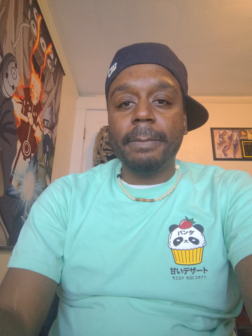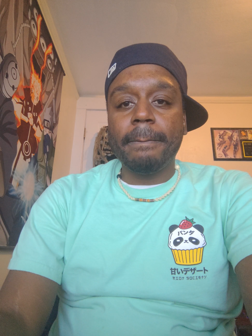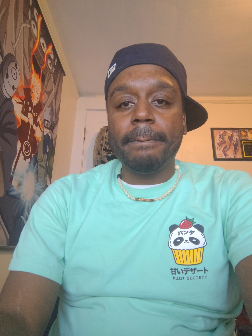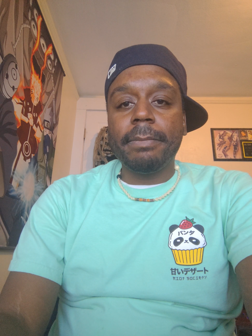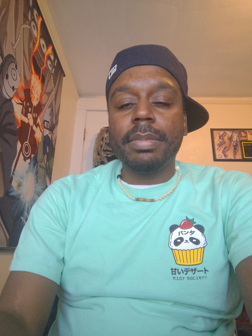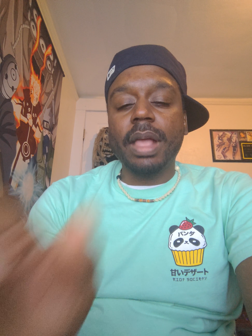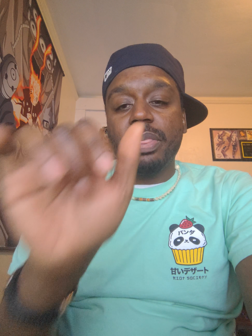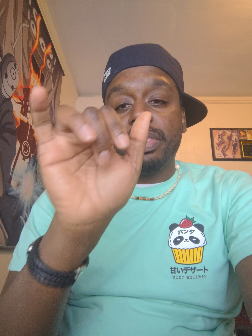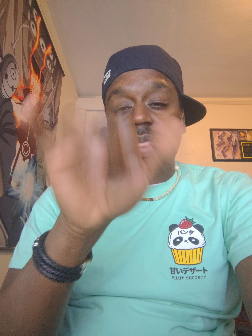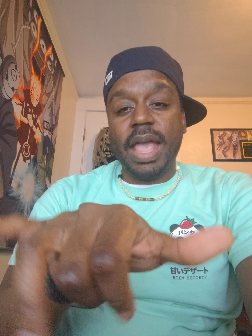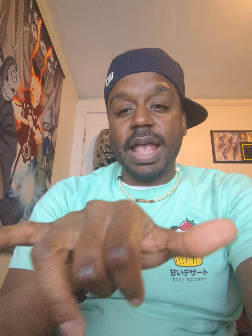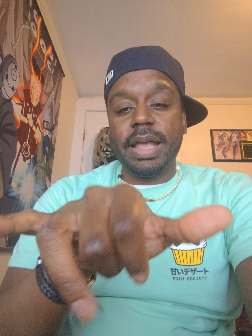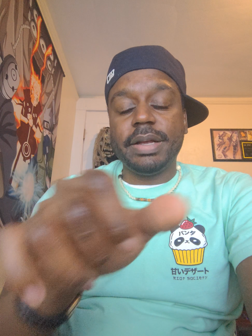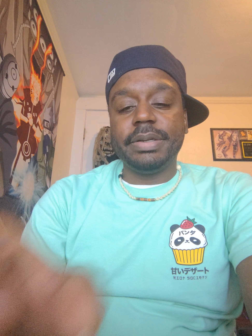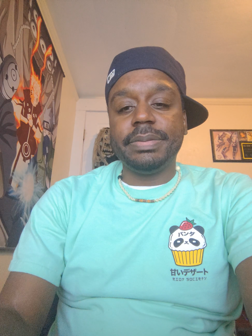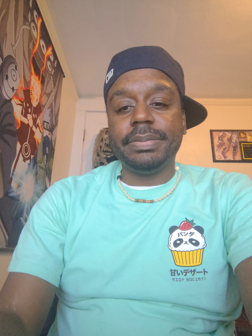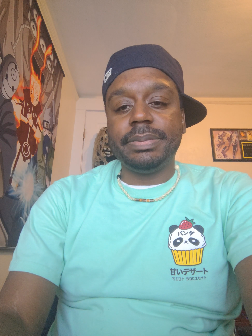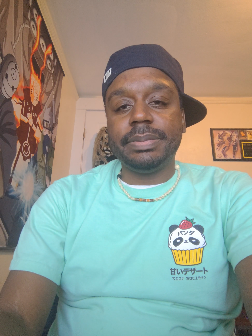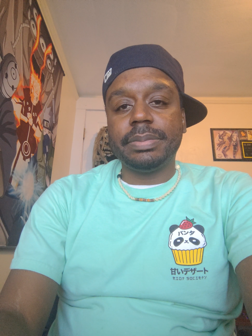that